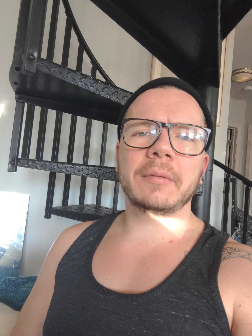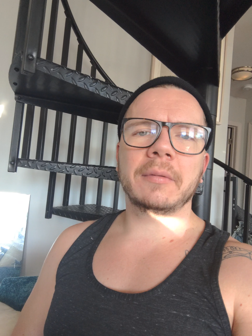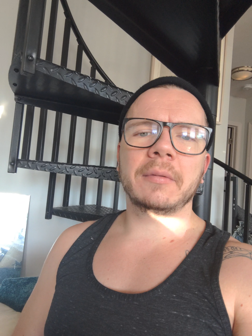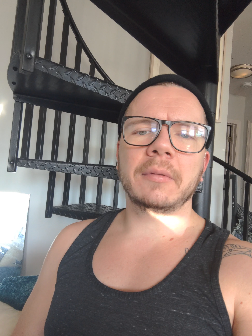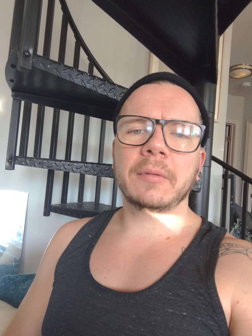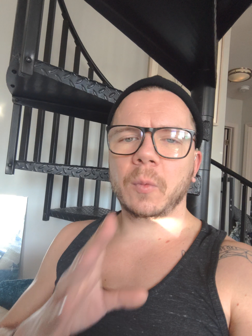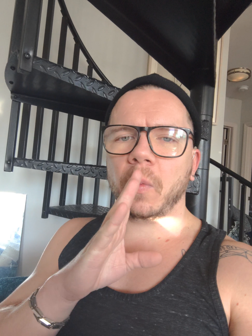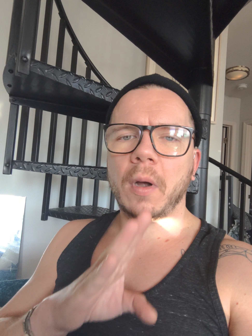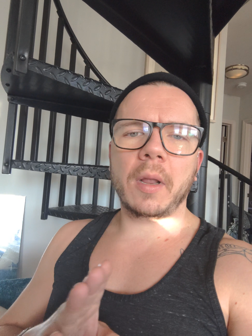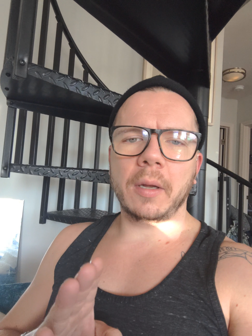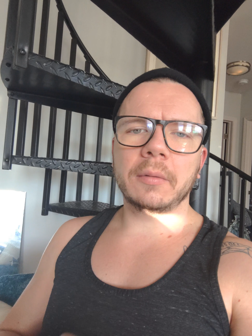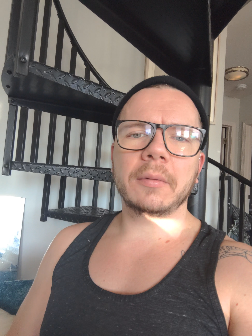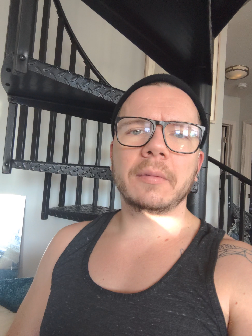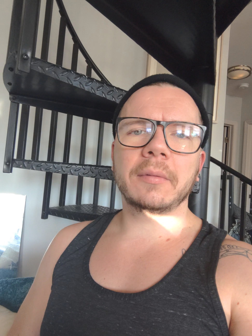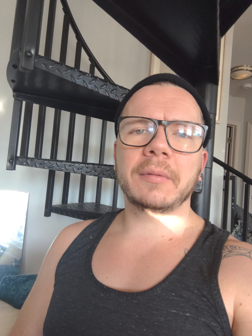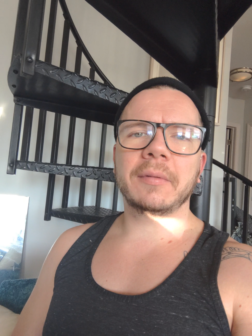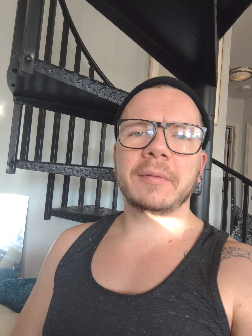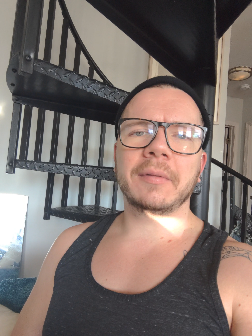quiet